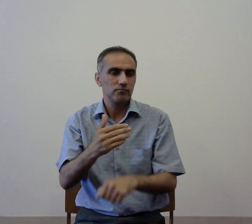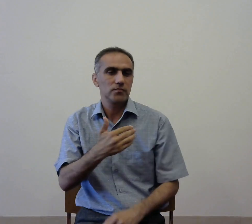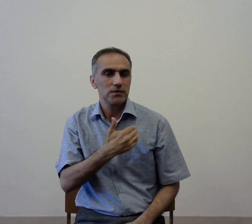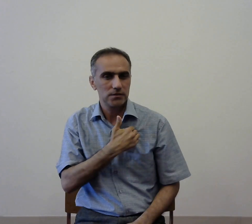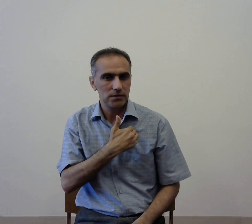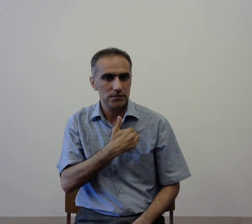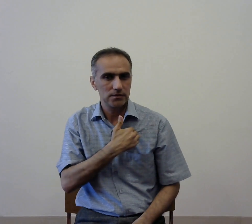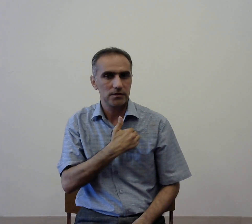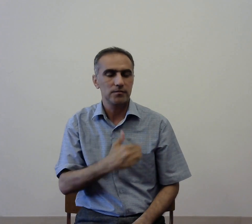istəmək